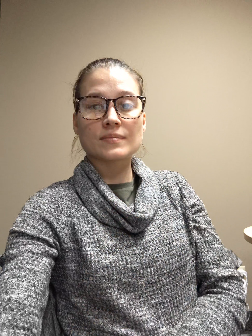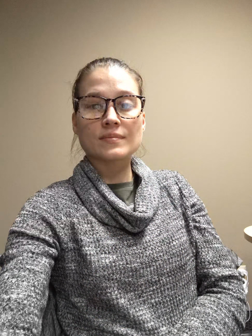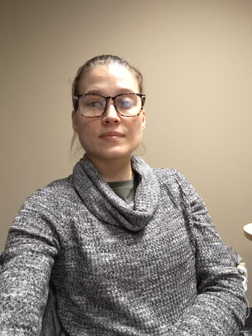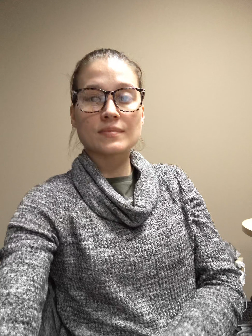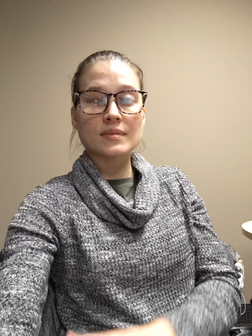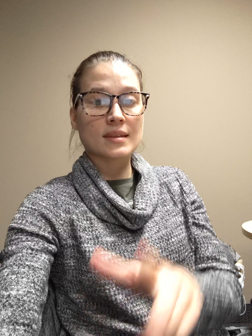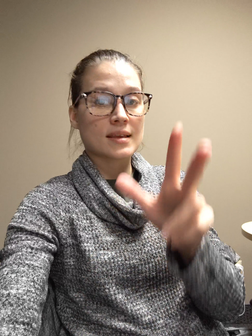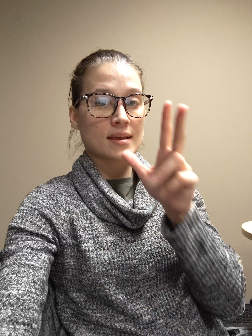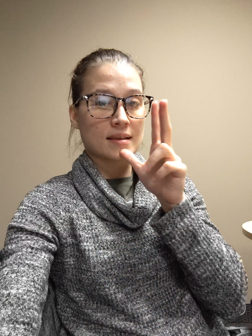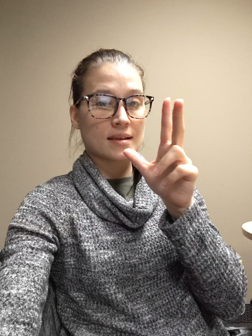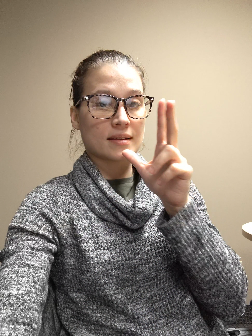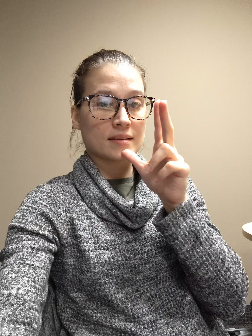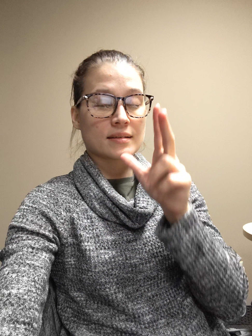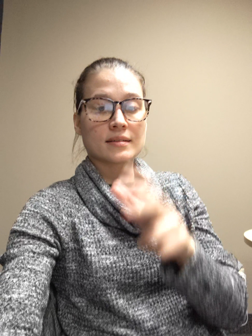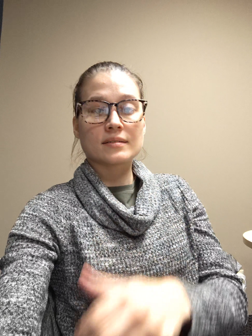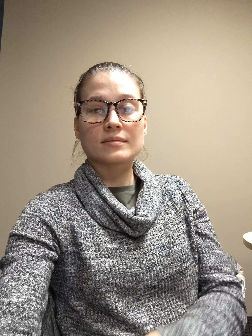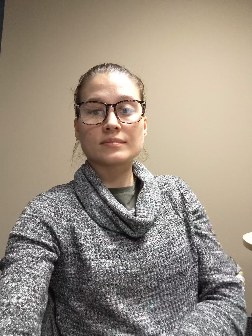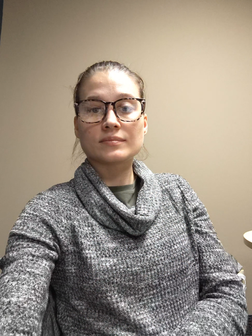hen